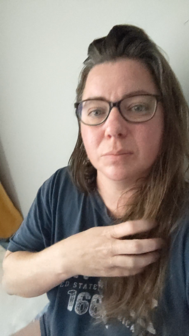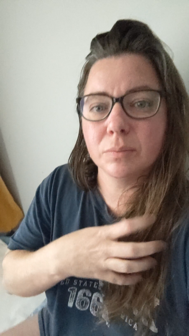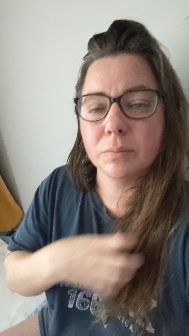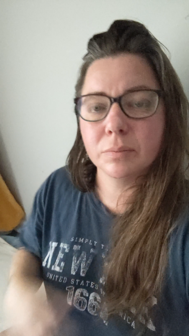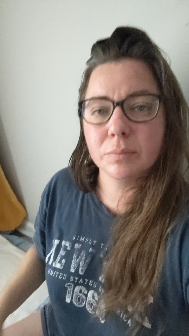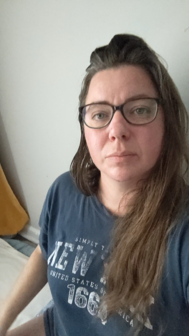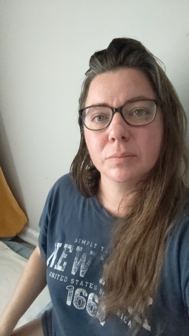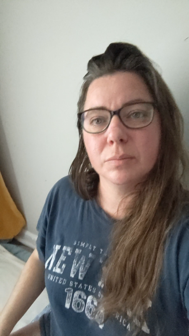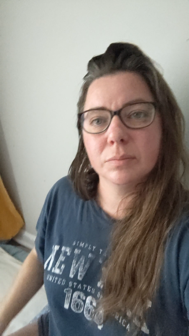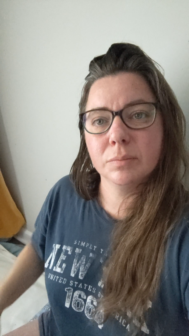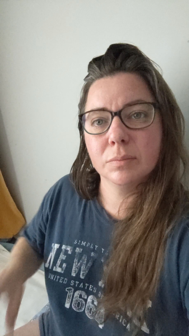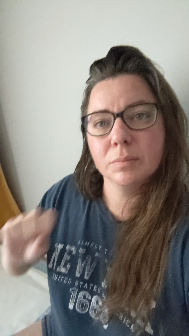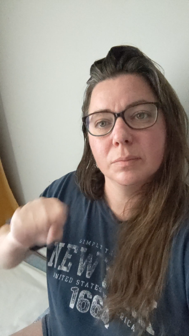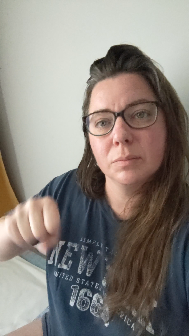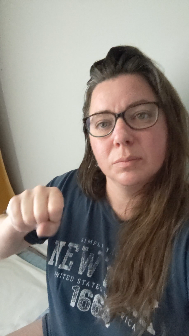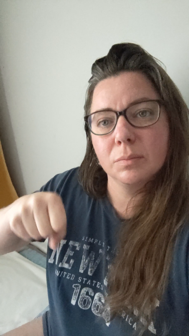motorcycle